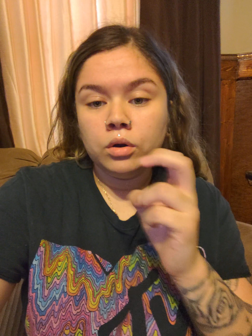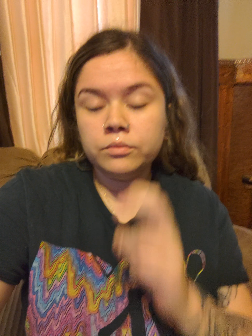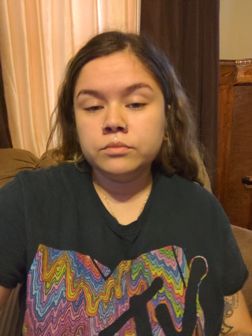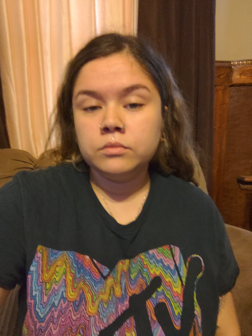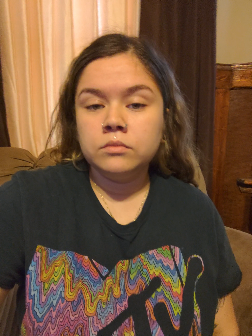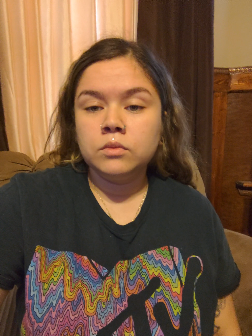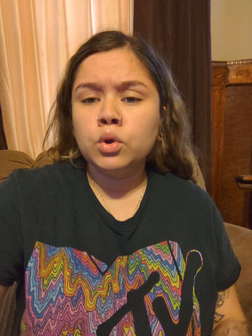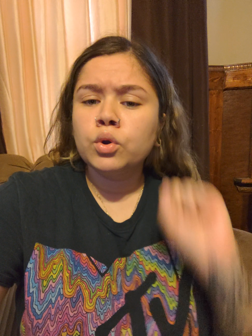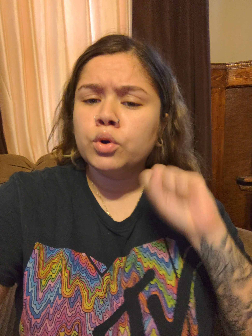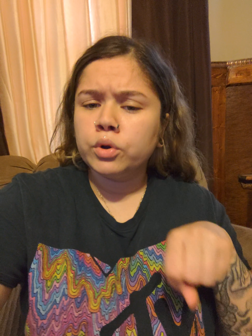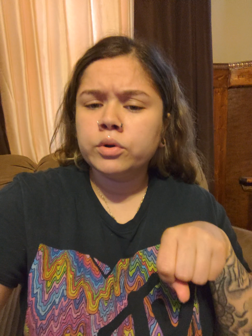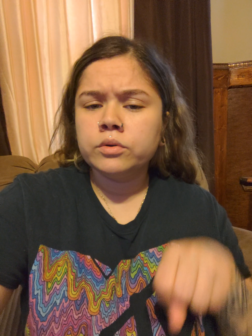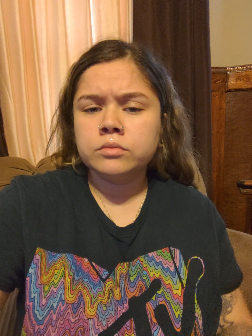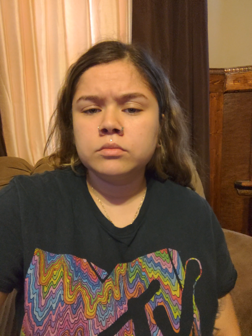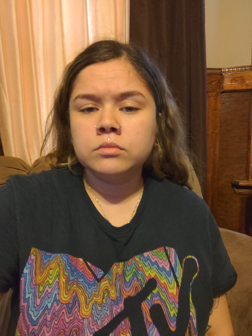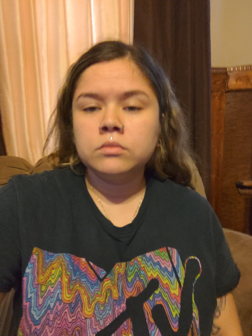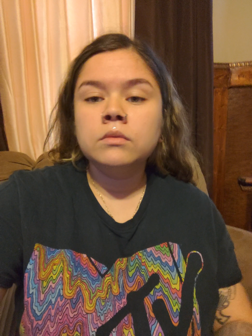could